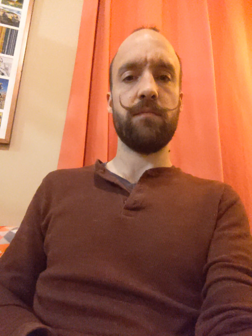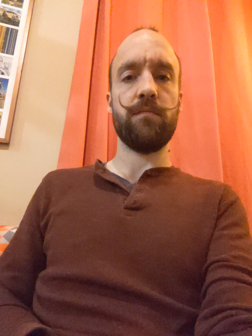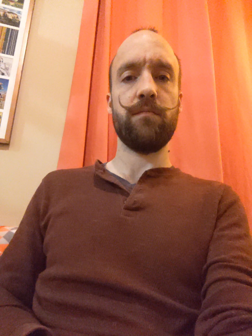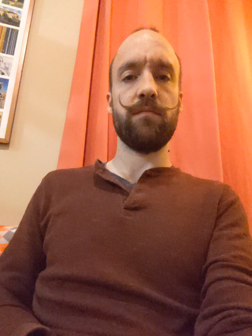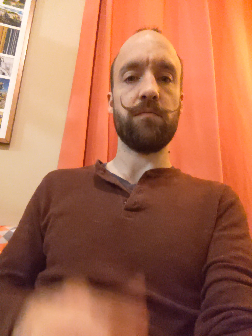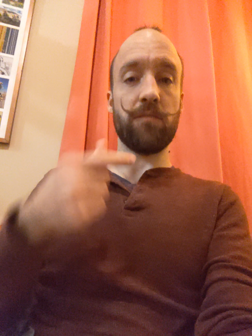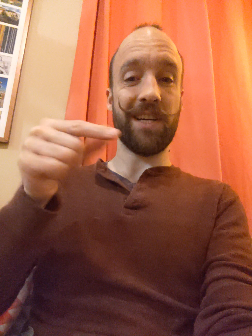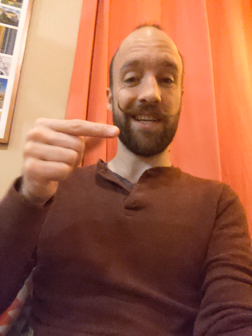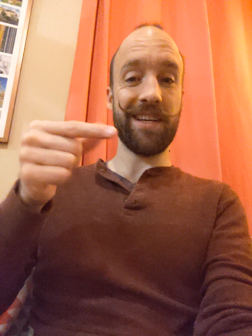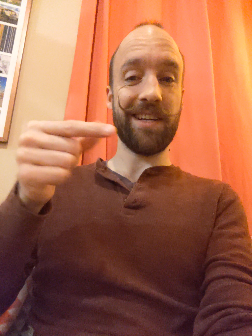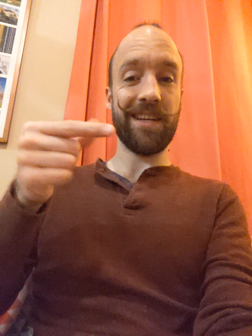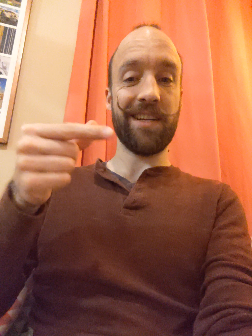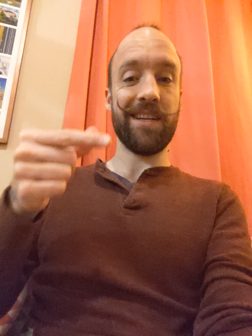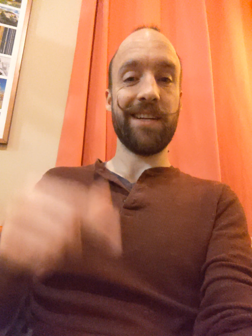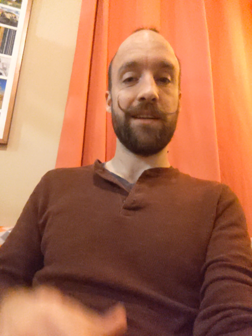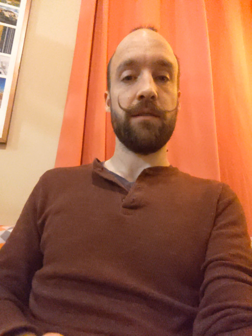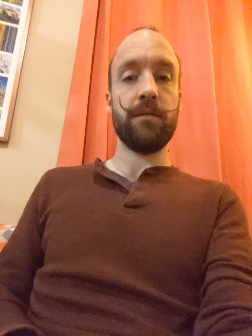green